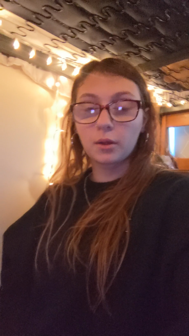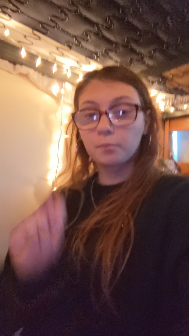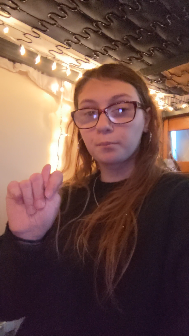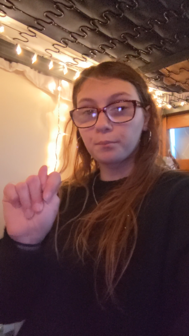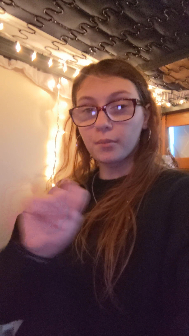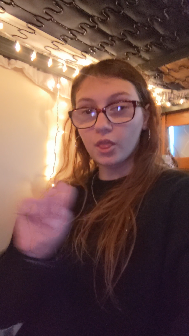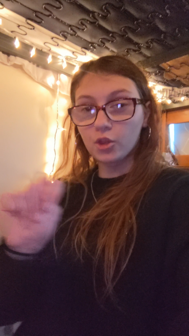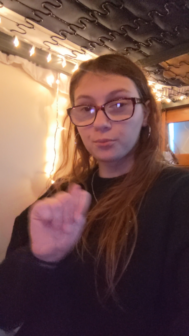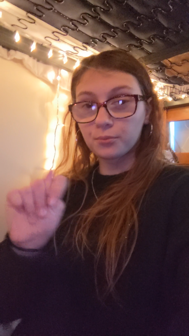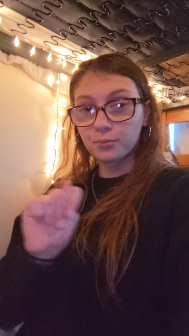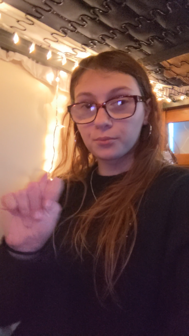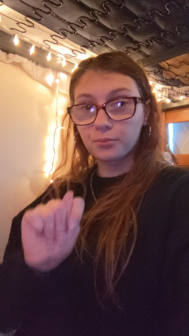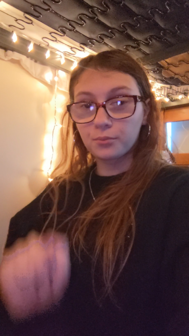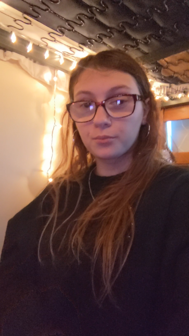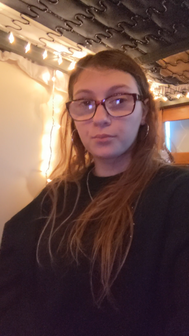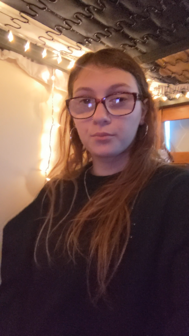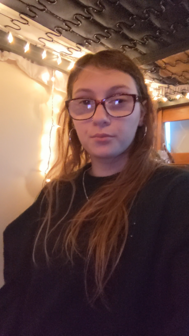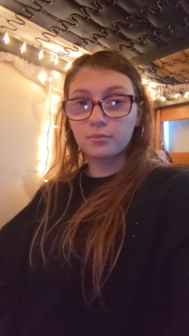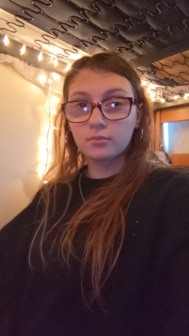bathroom